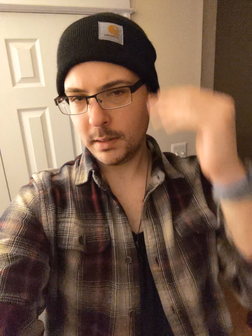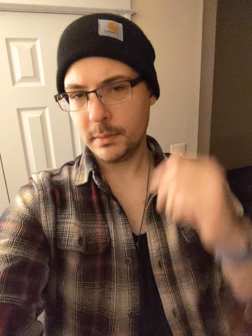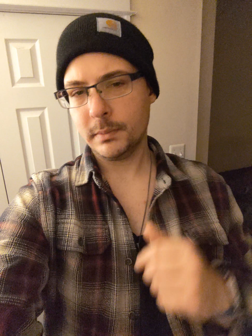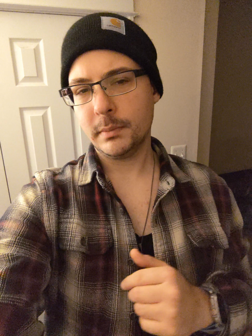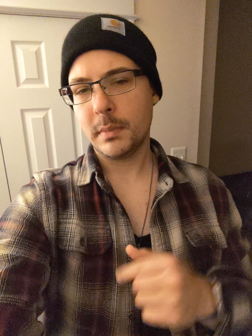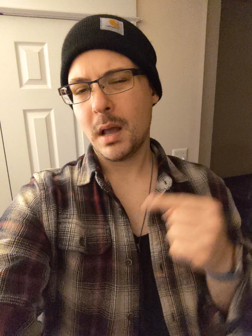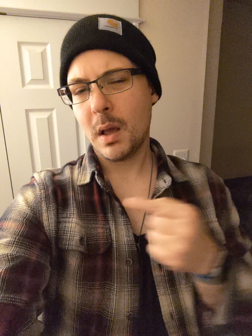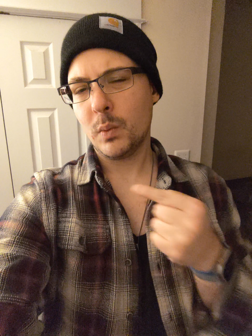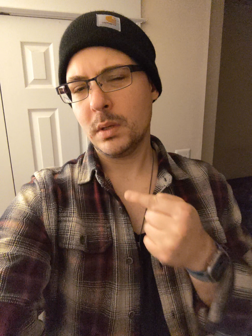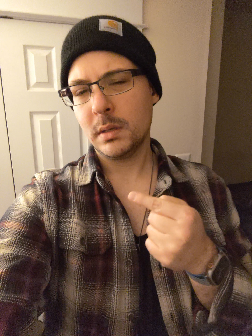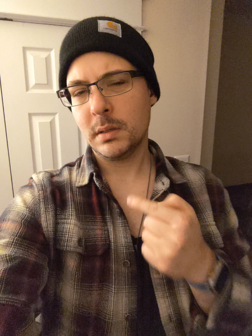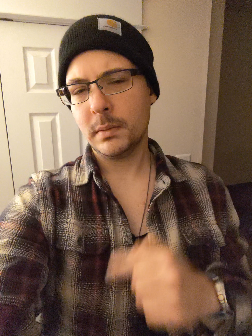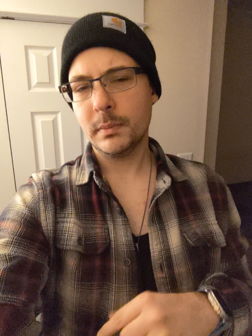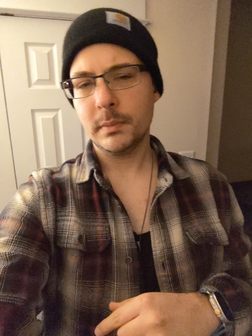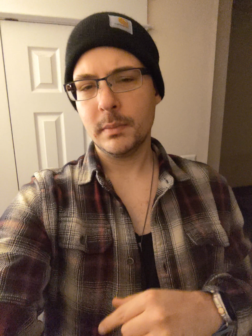owie